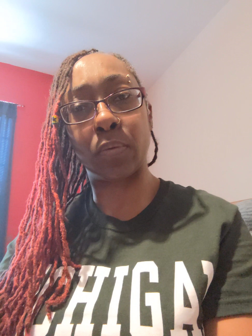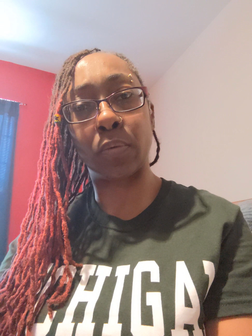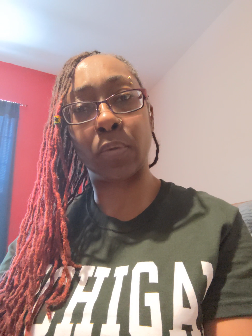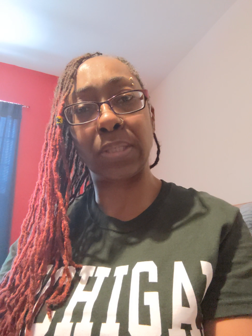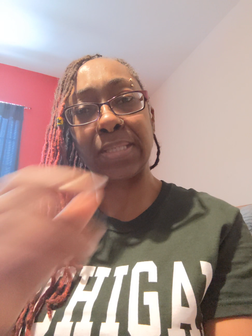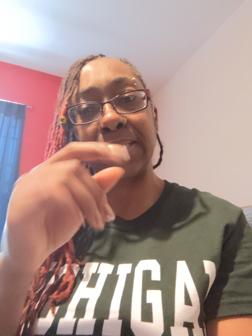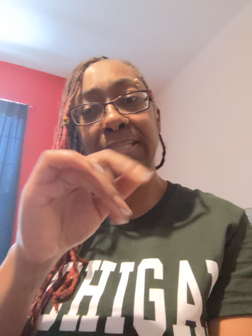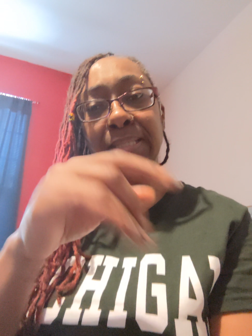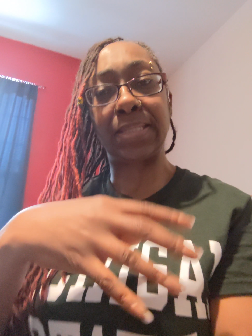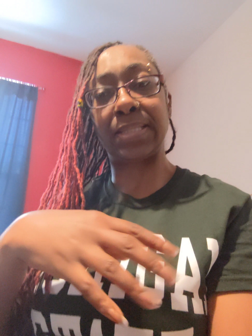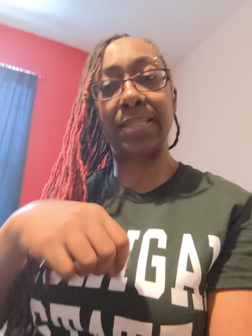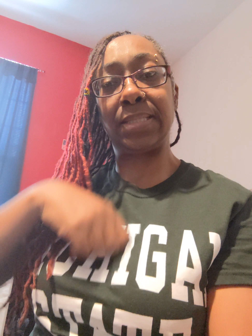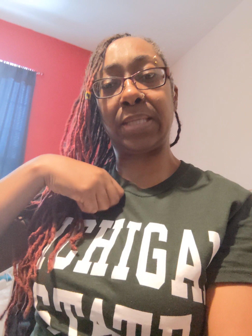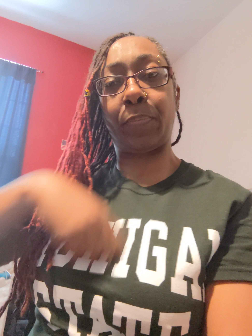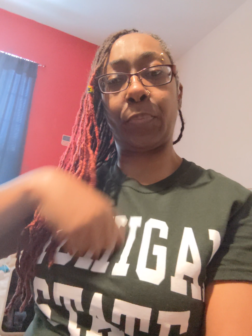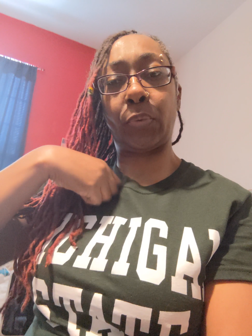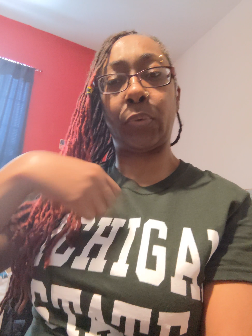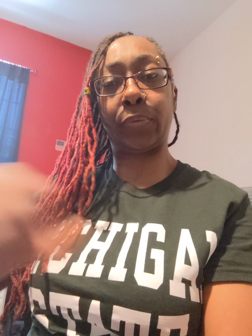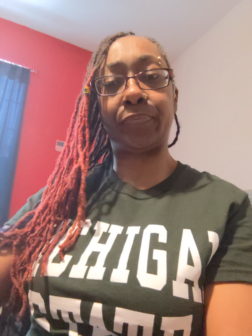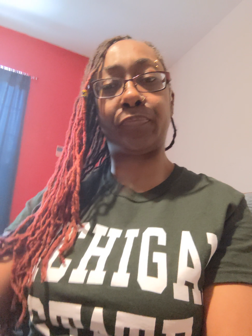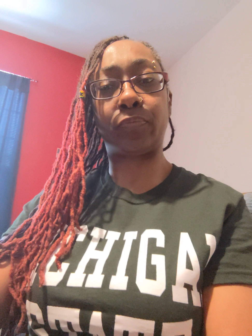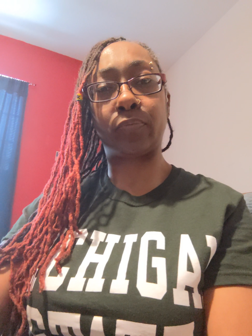zipper